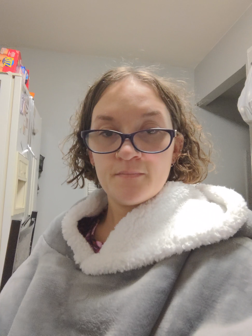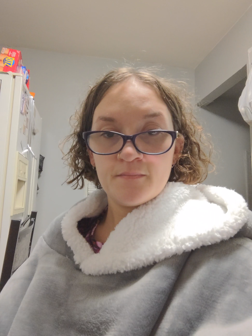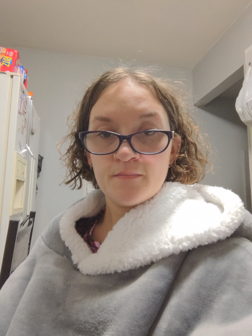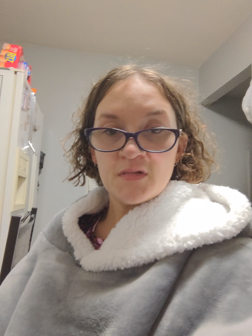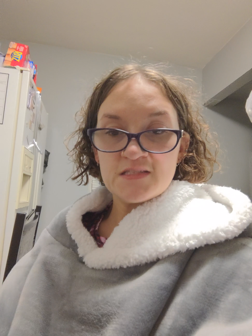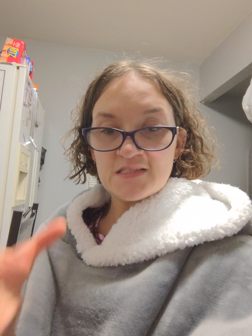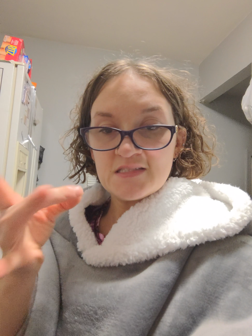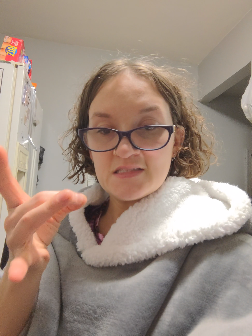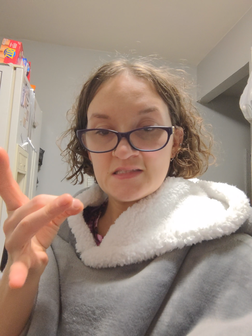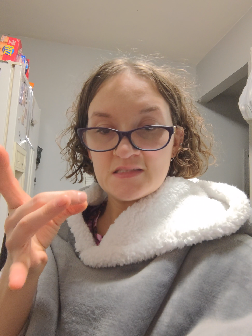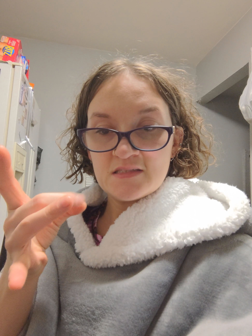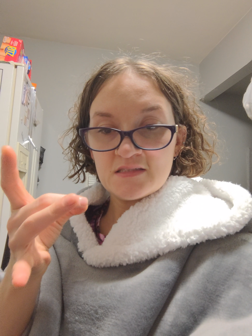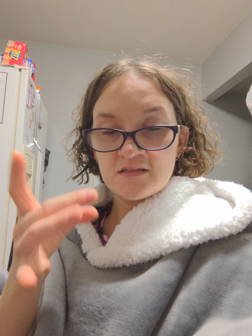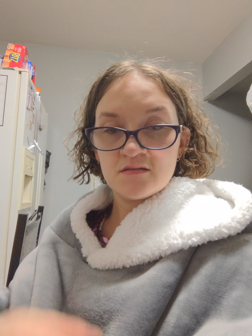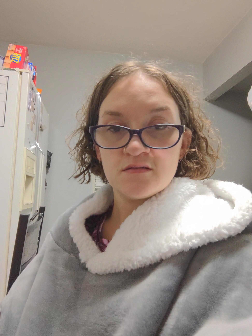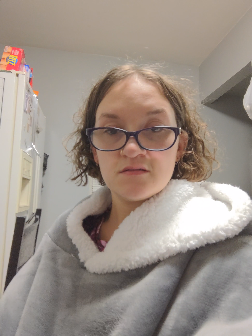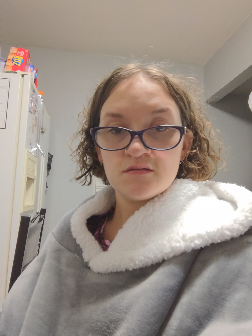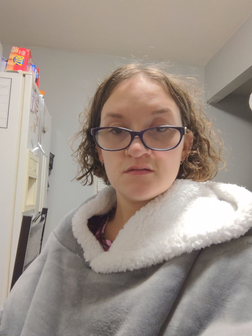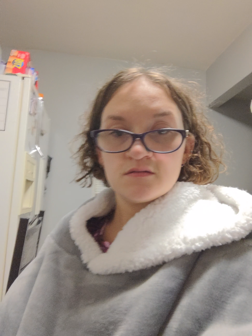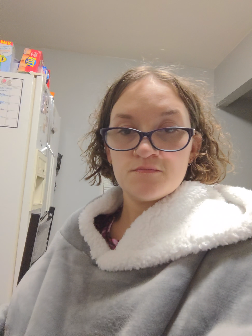sticky